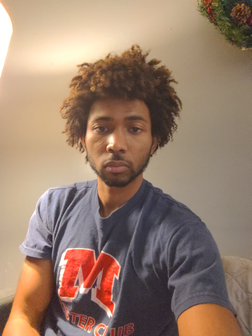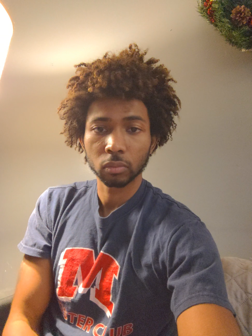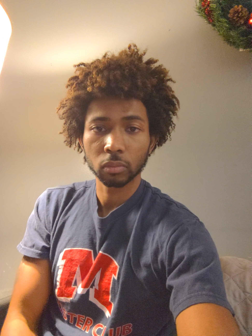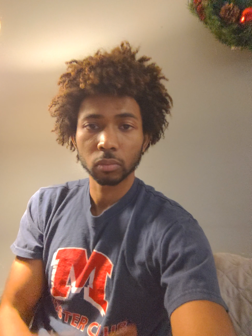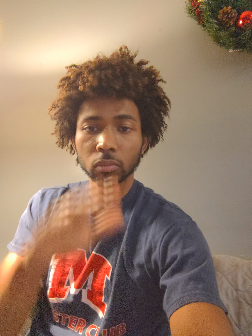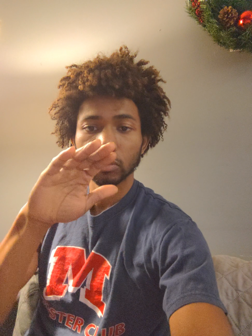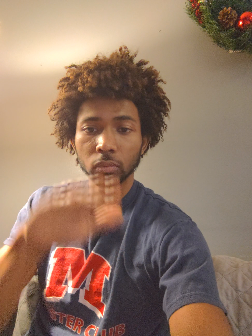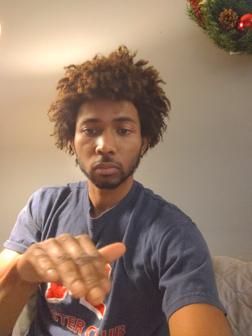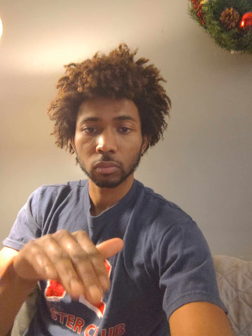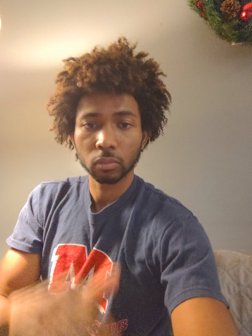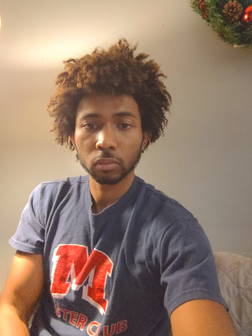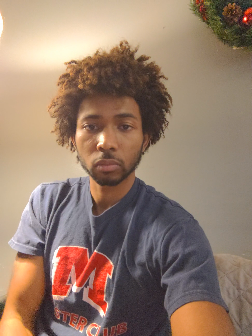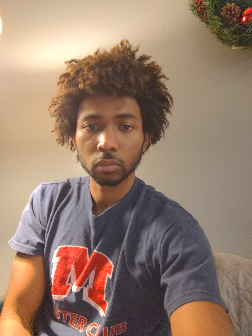on